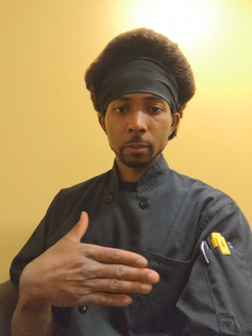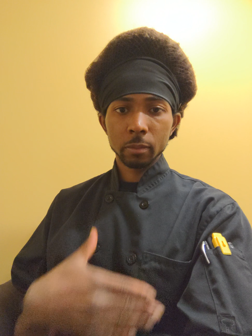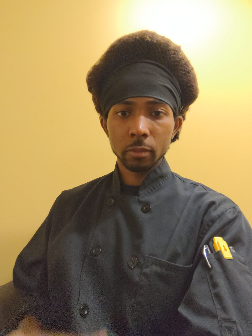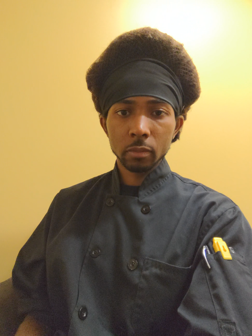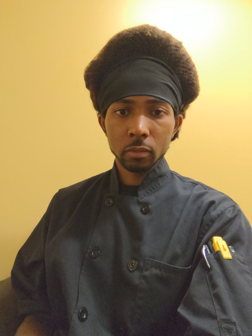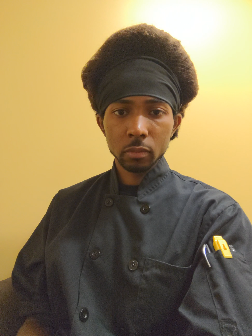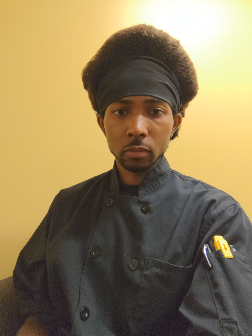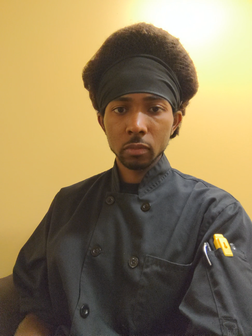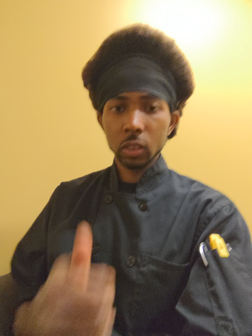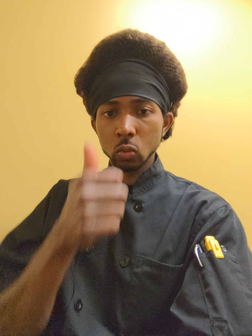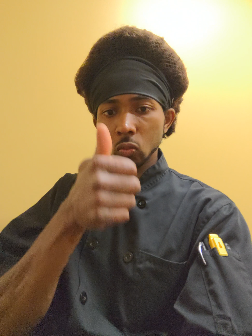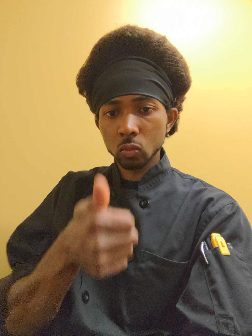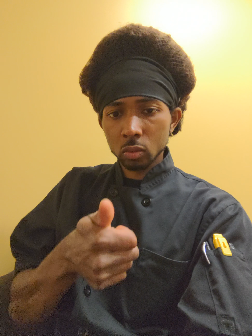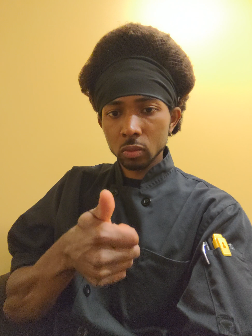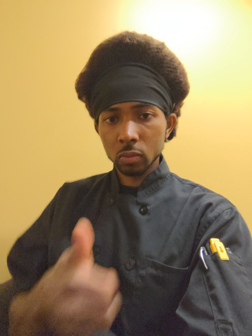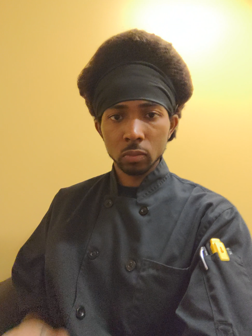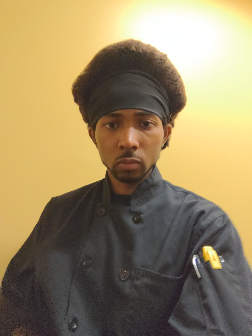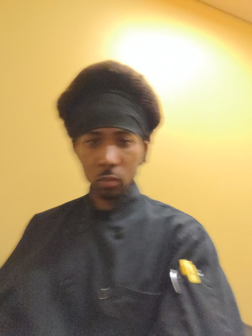each